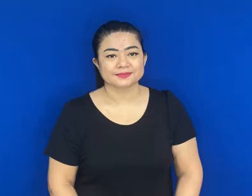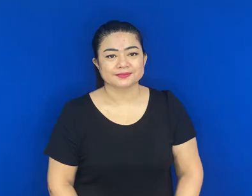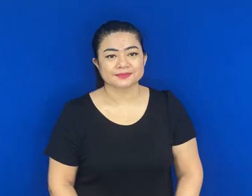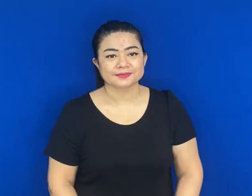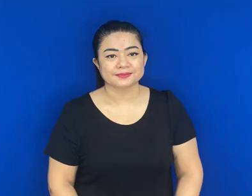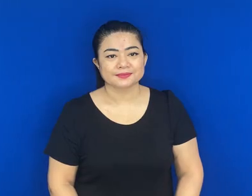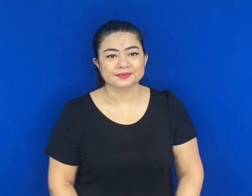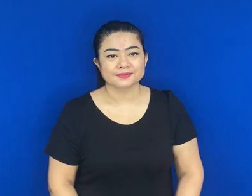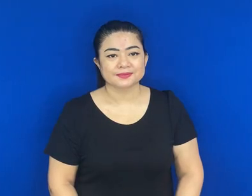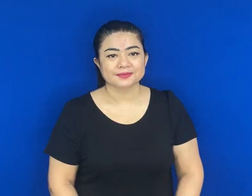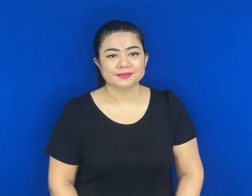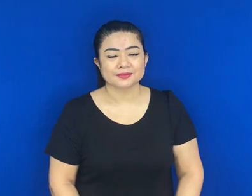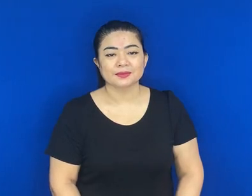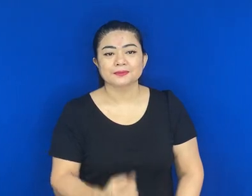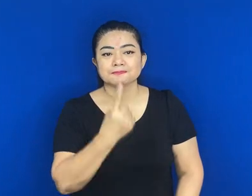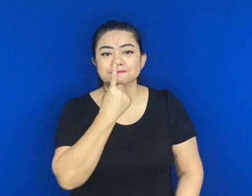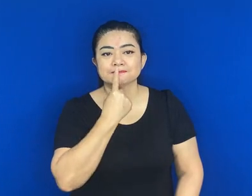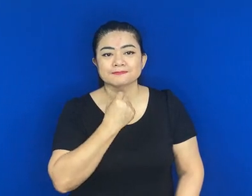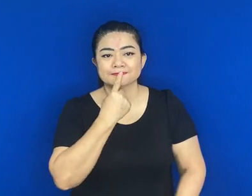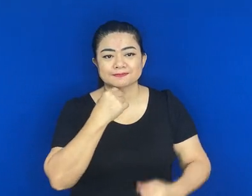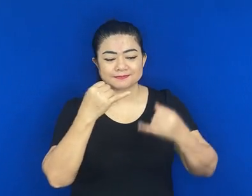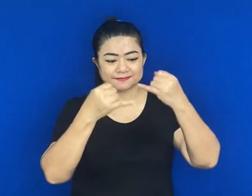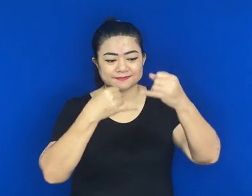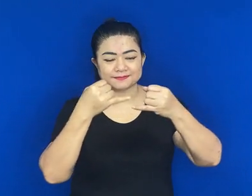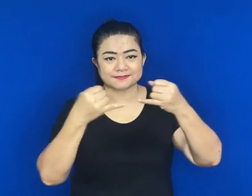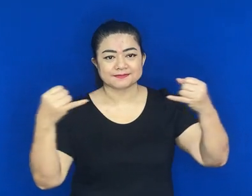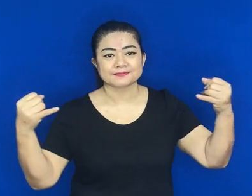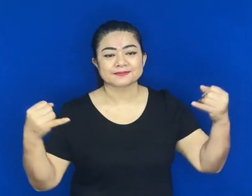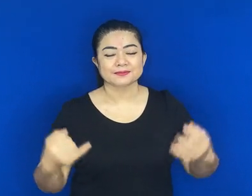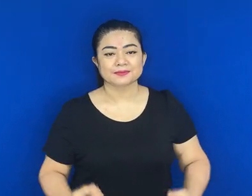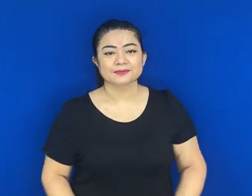spaghetti